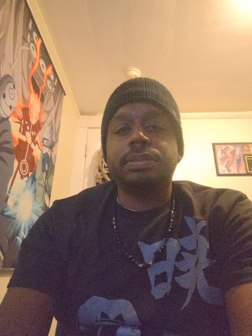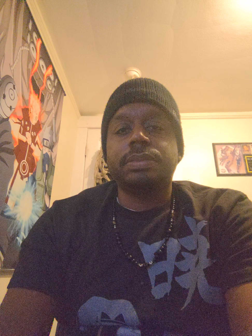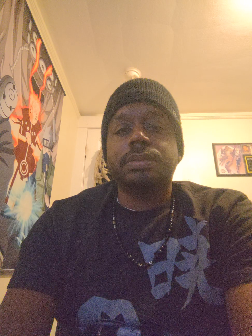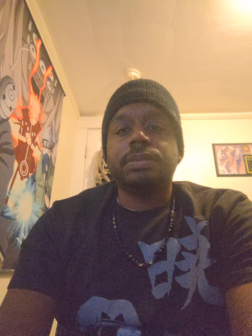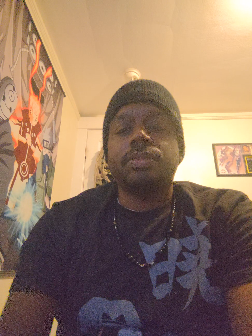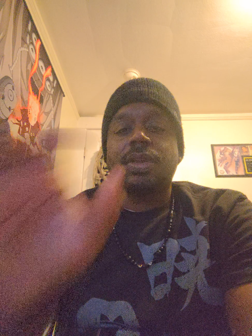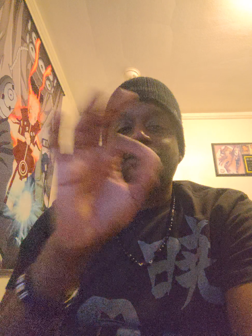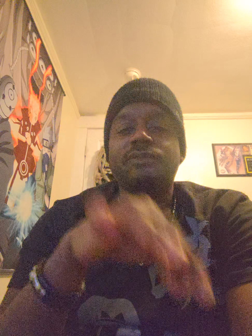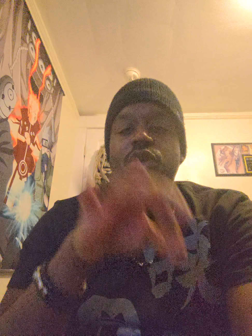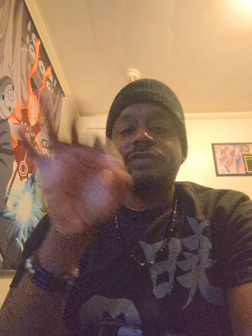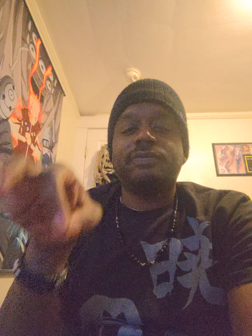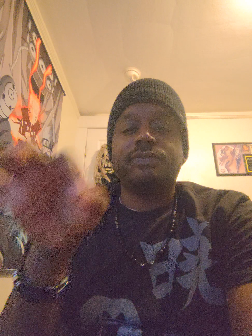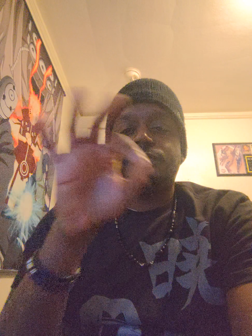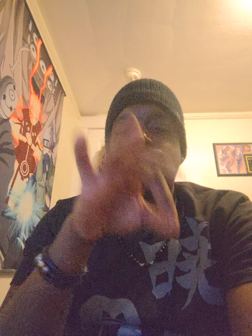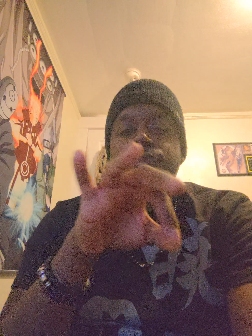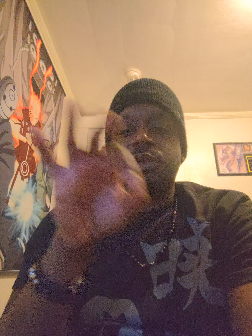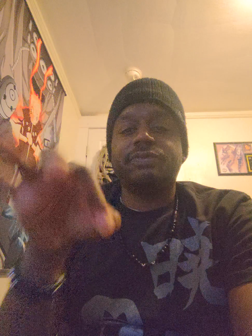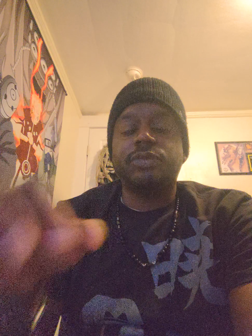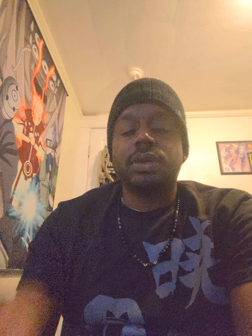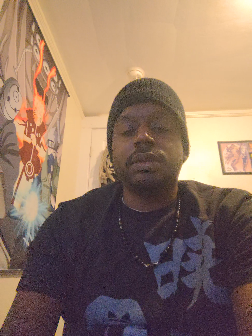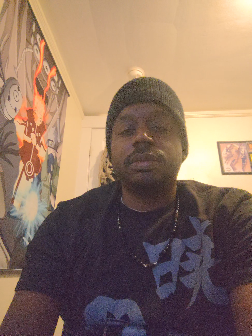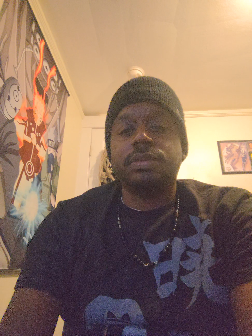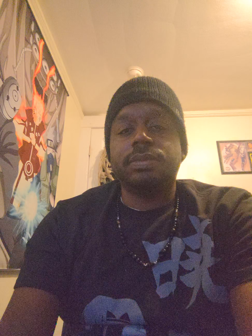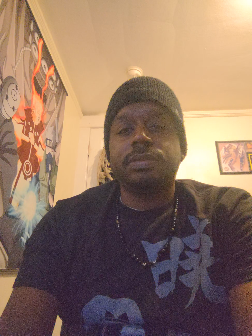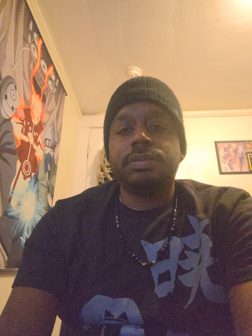french fries